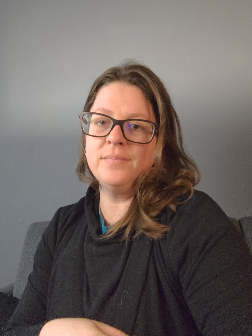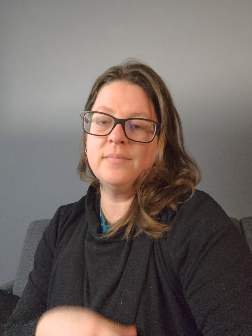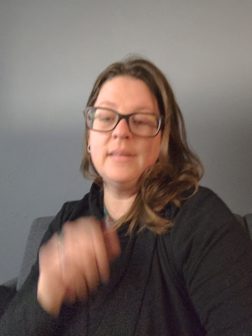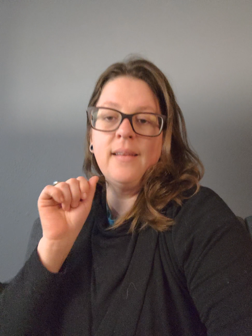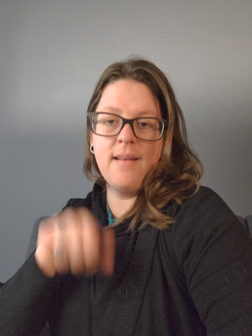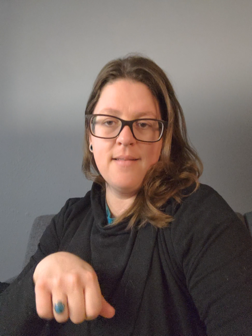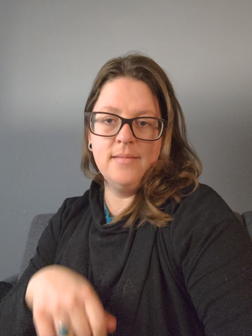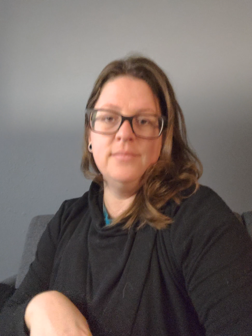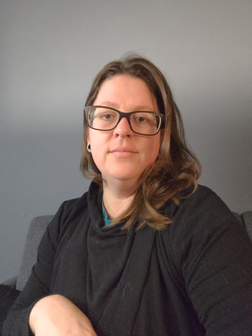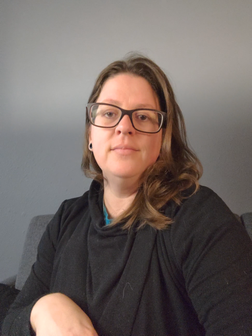can